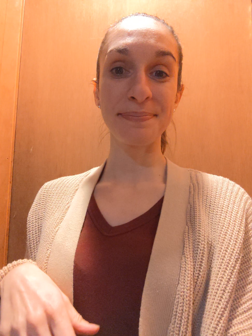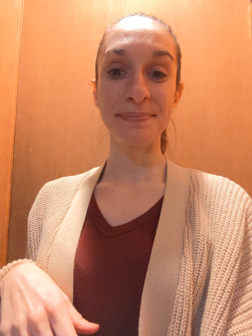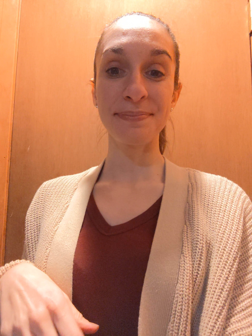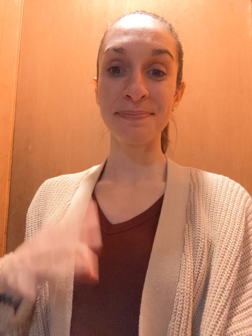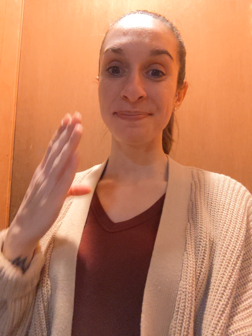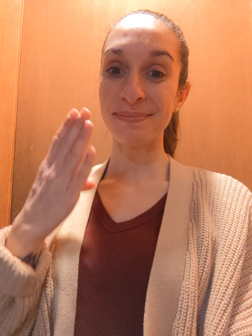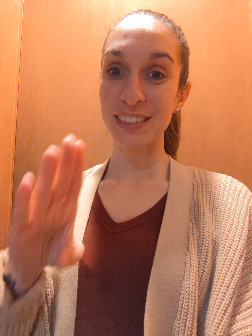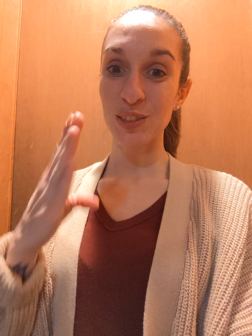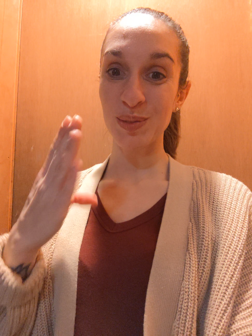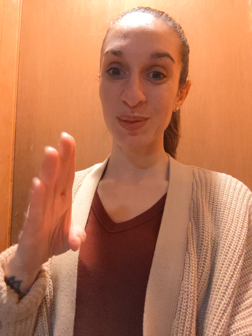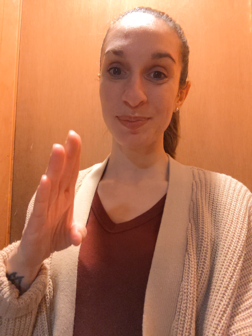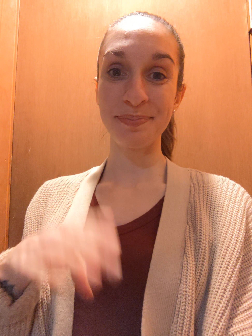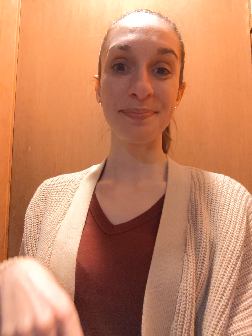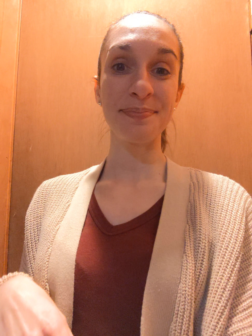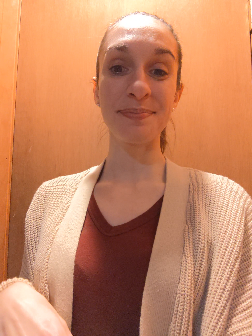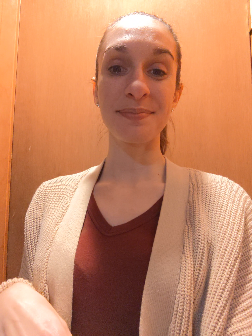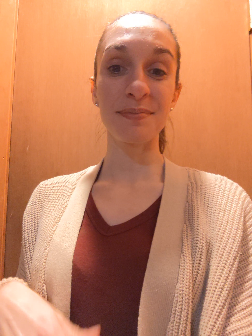blue